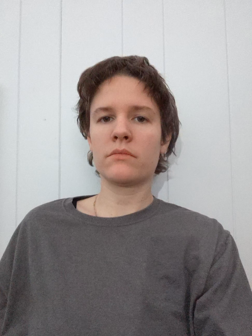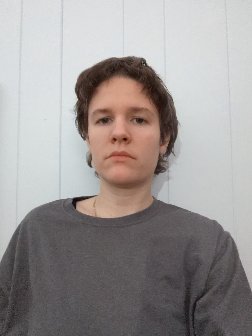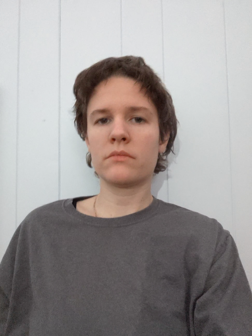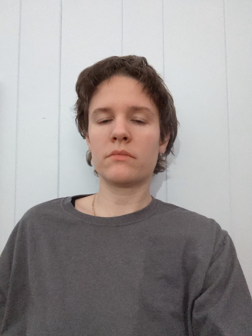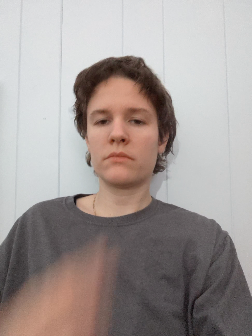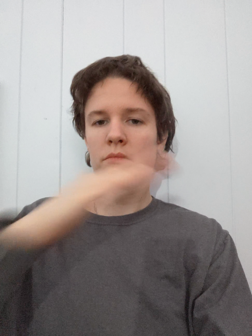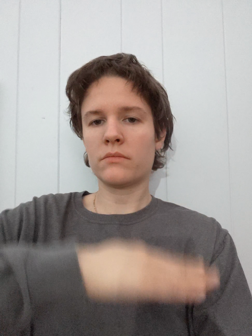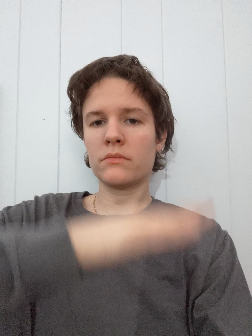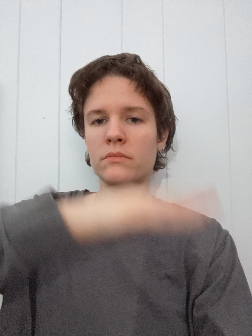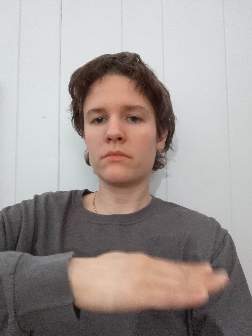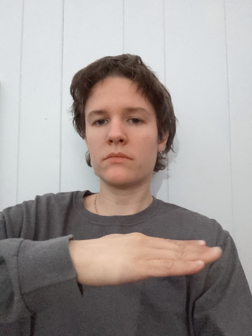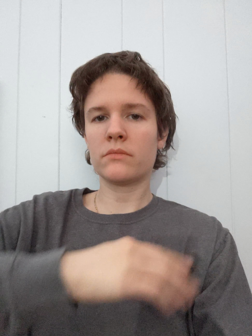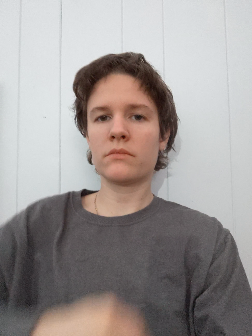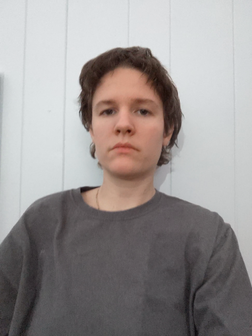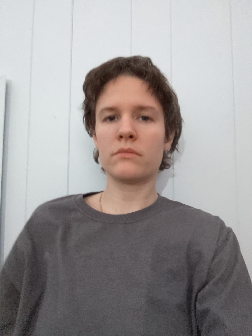table